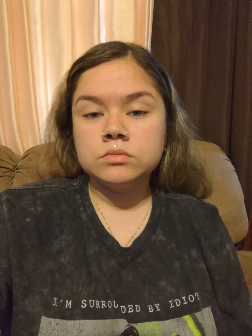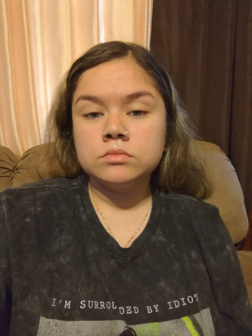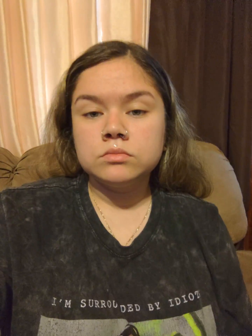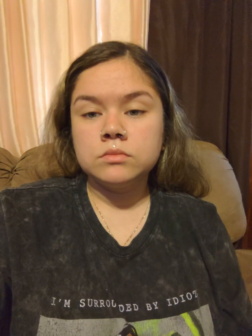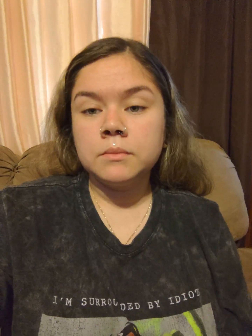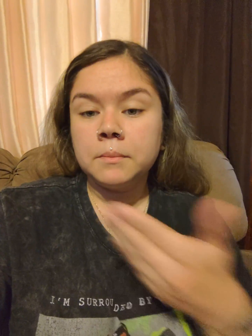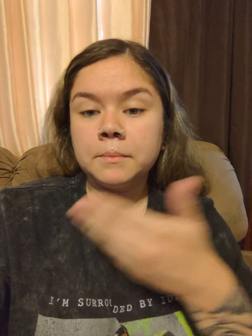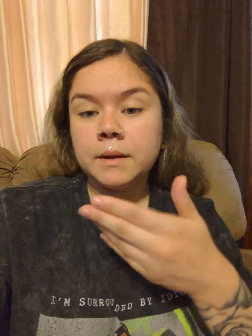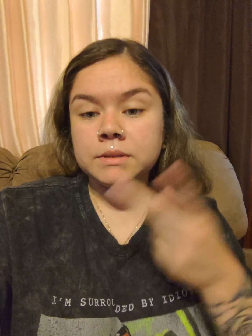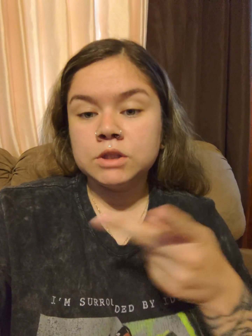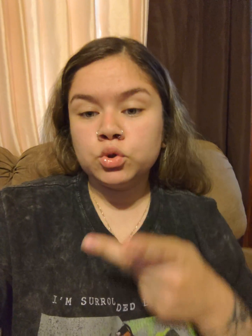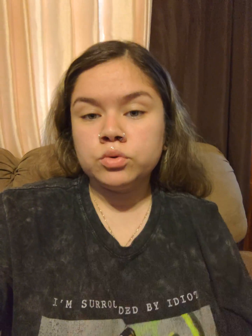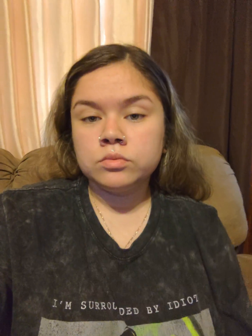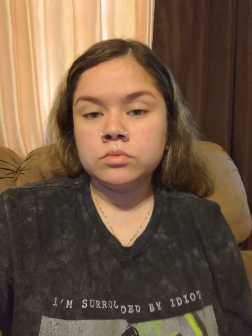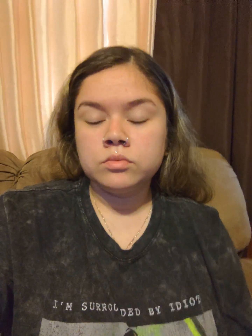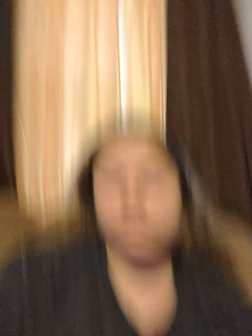babysitter